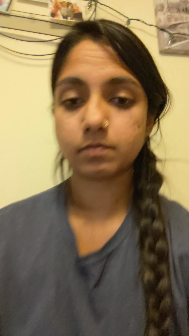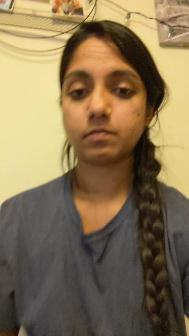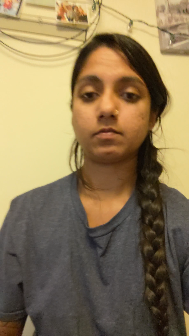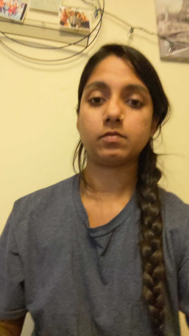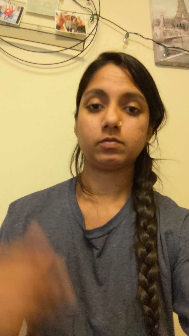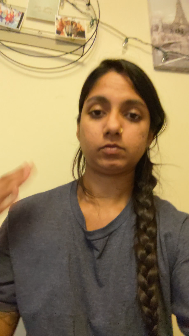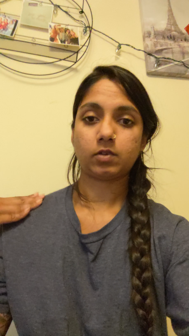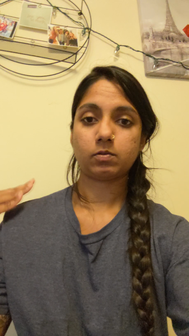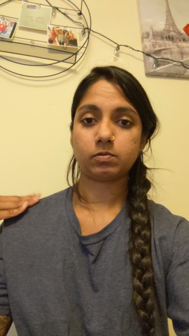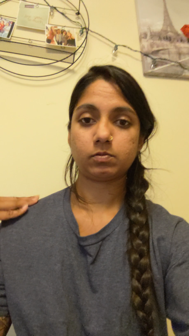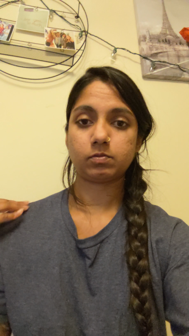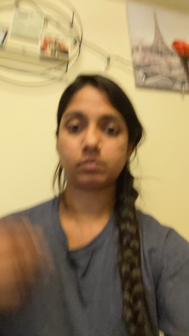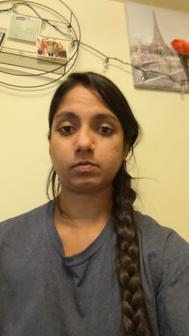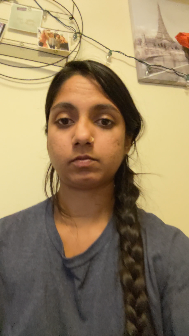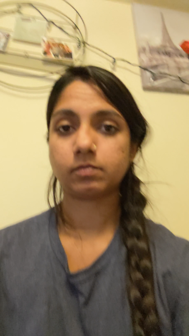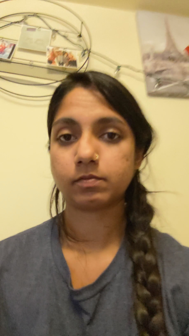shoulder